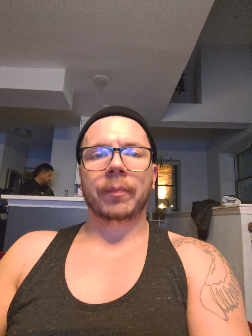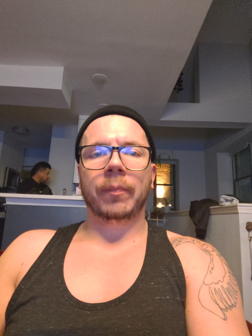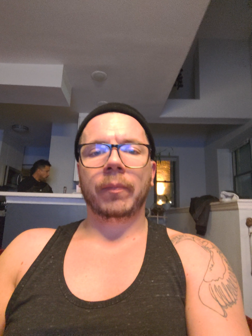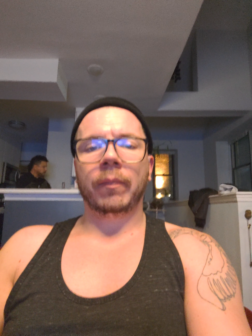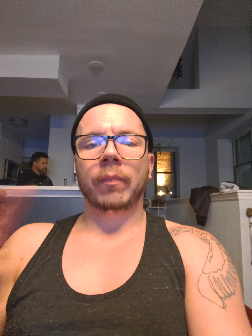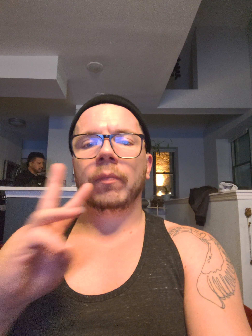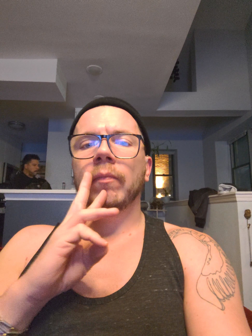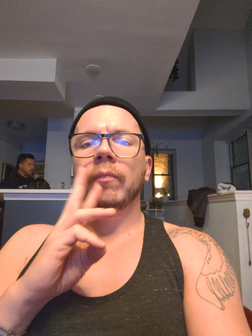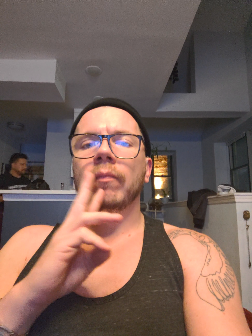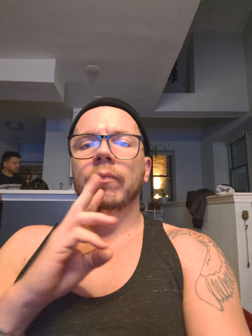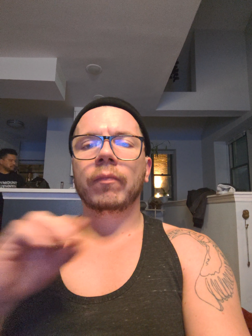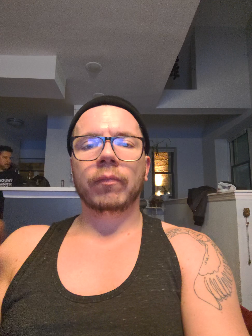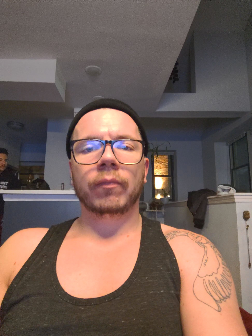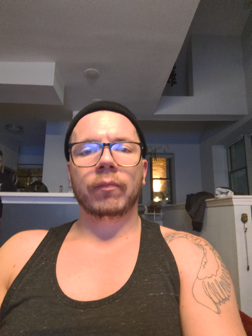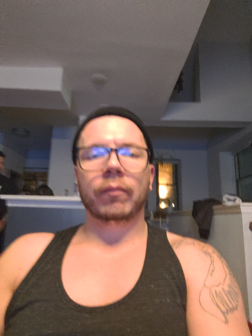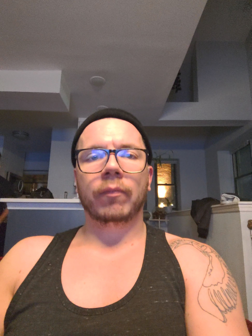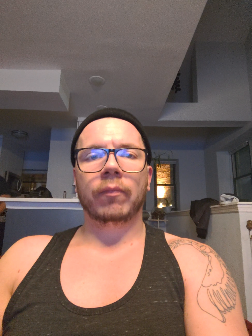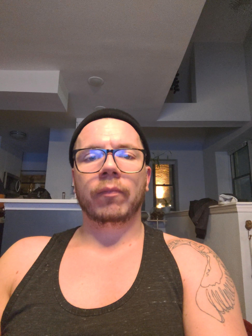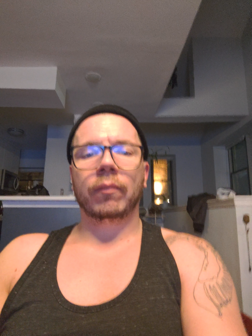water